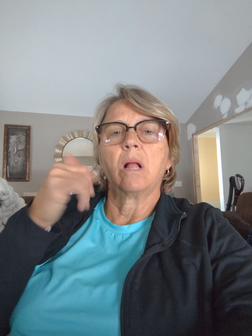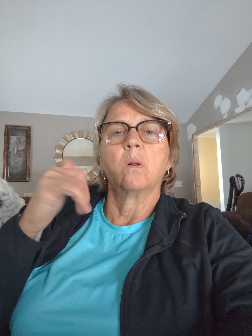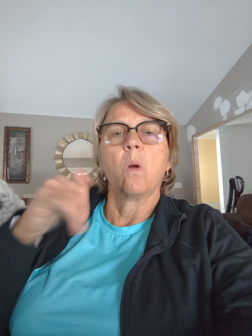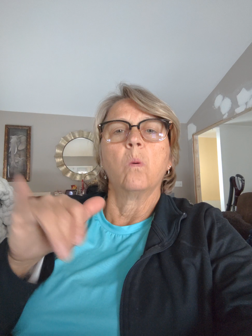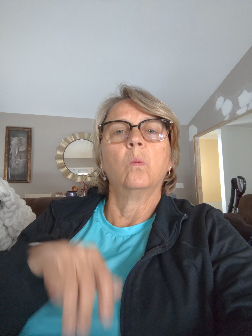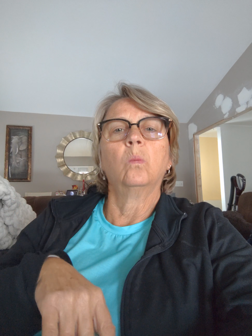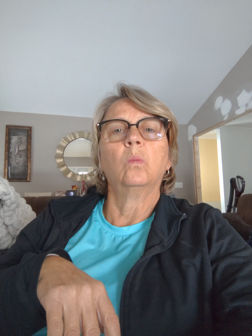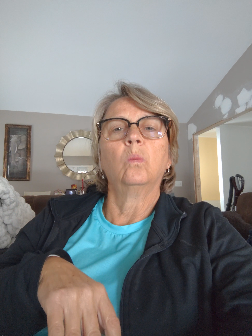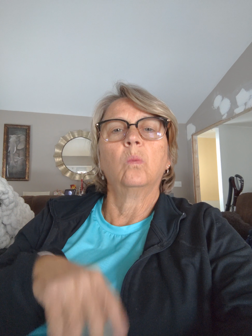yellow